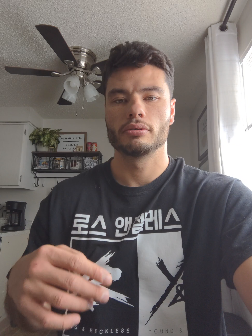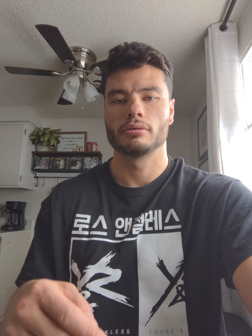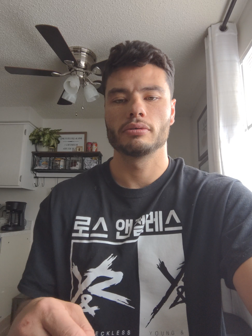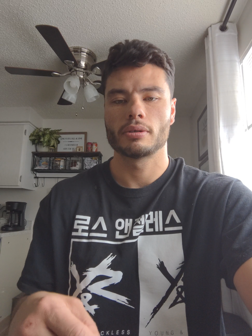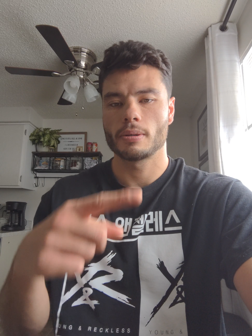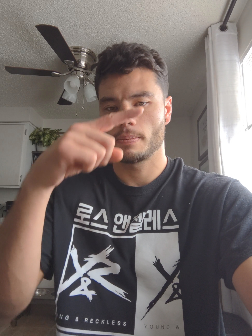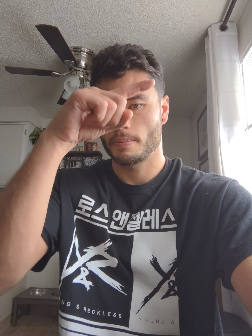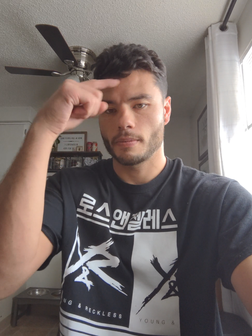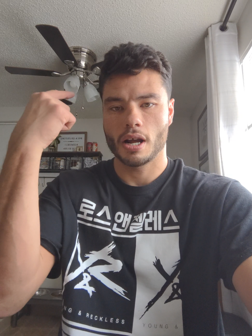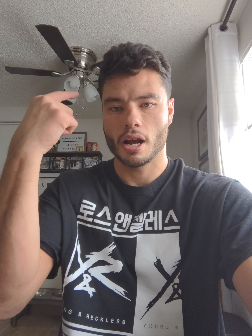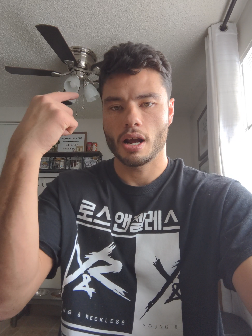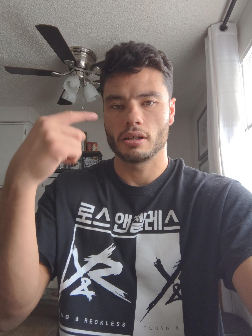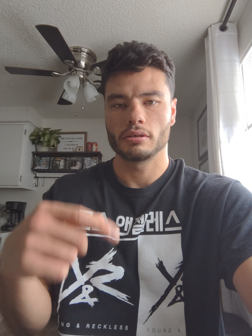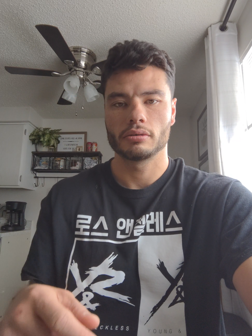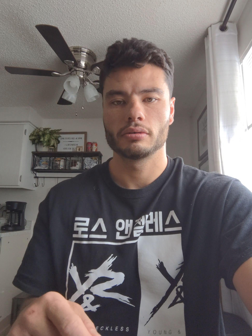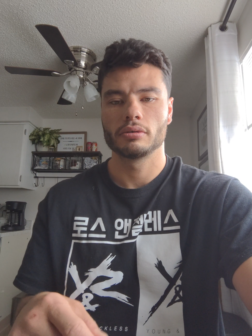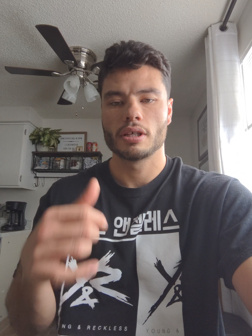black